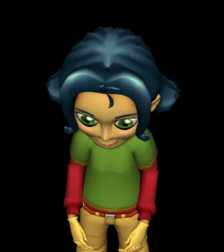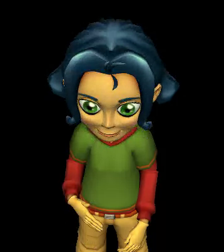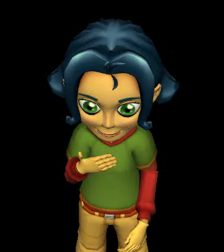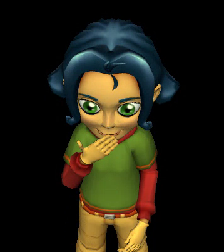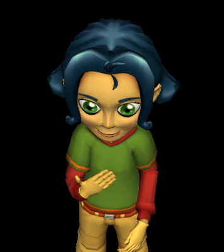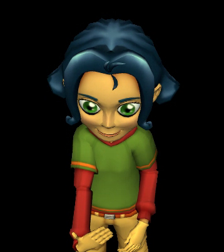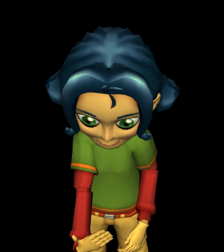شكرا